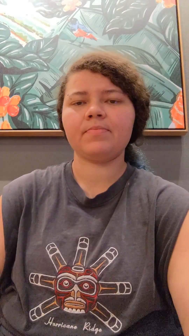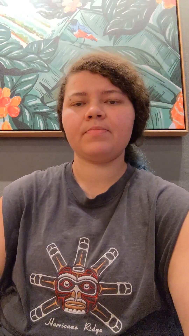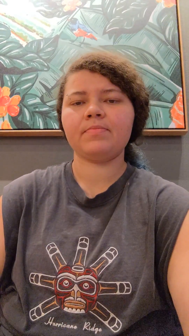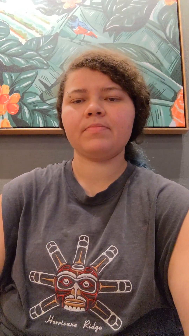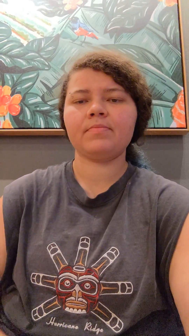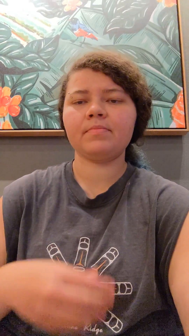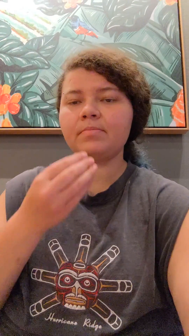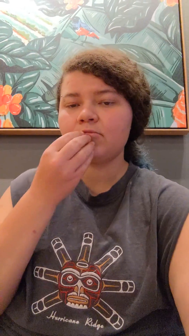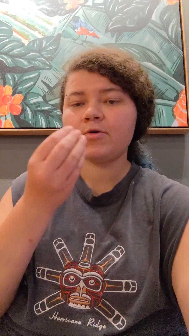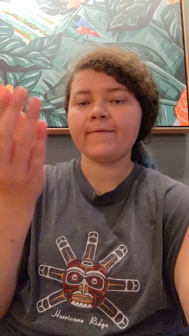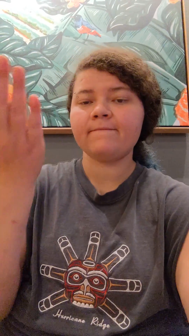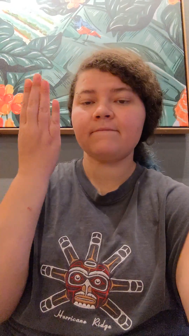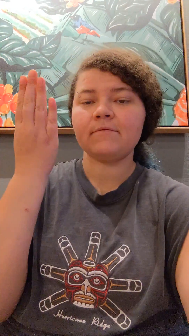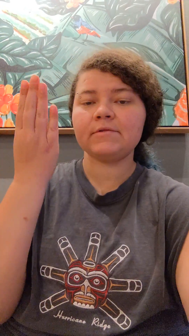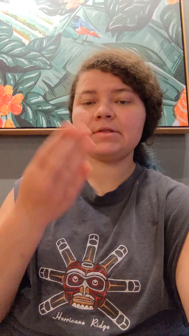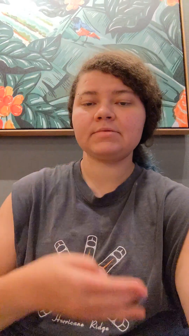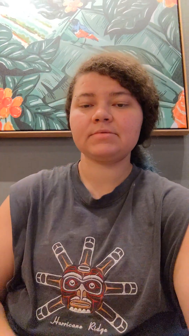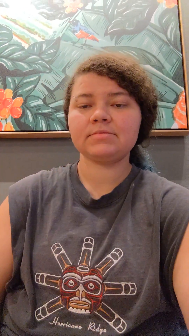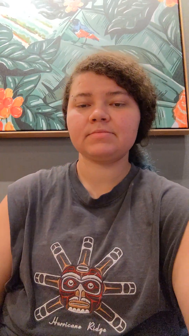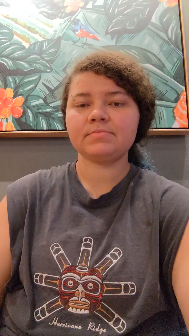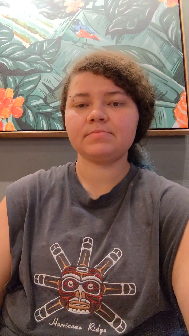breakfast